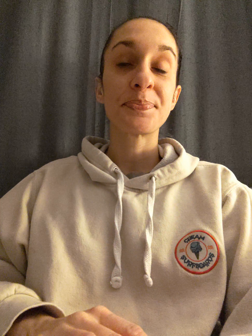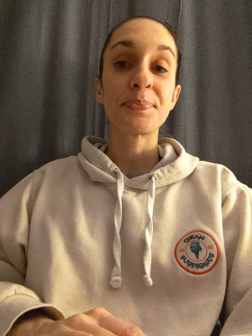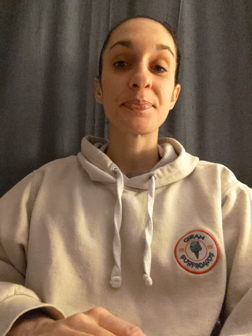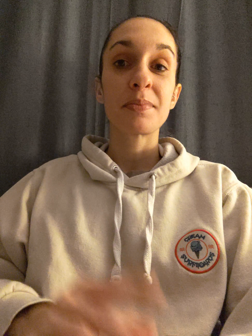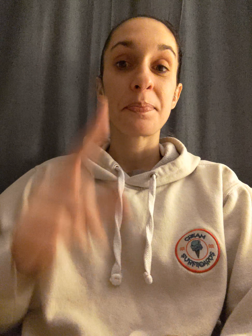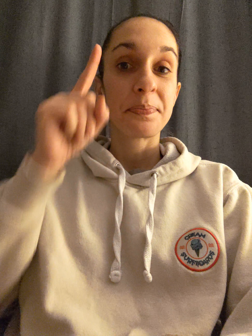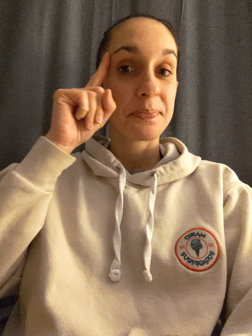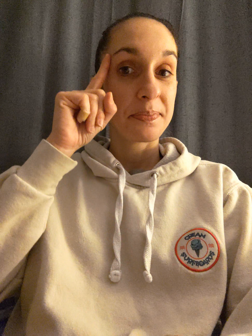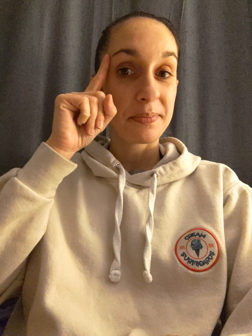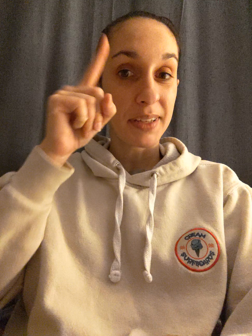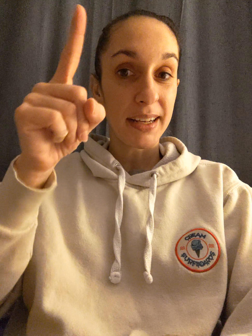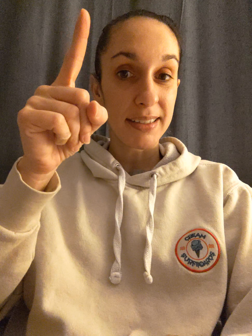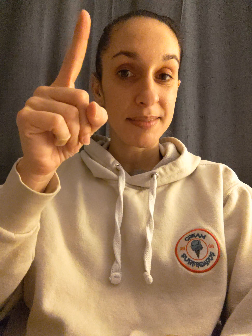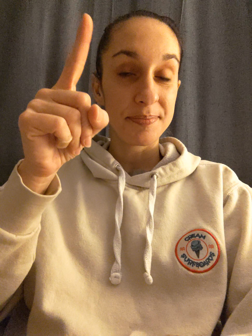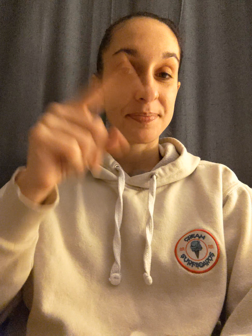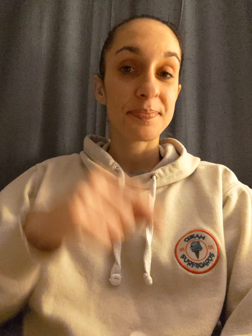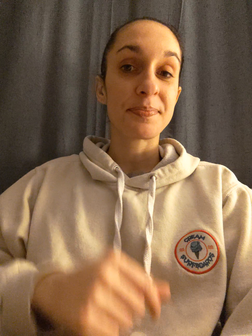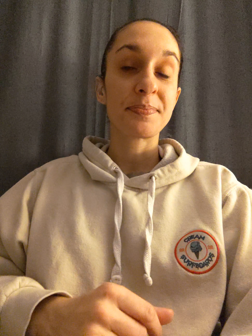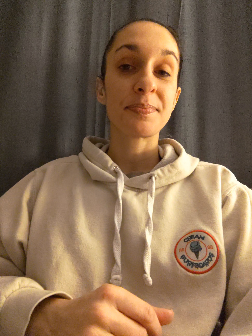penny